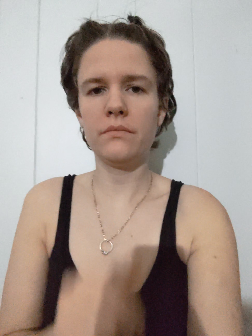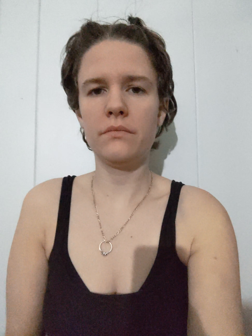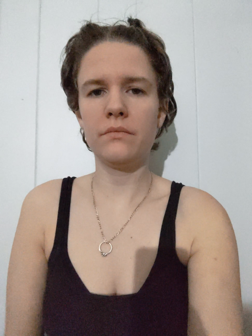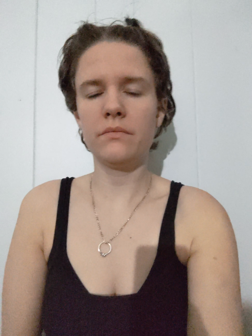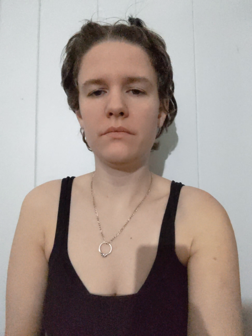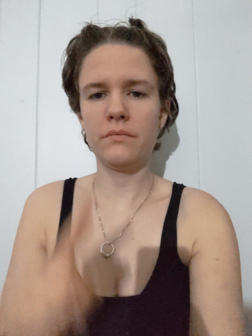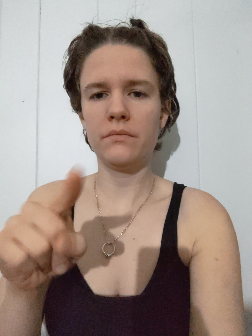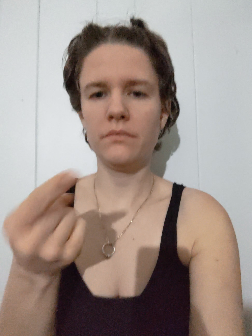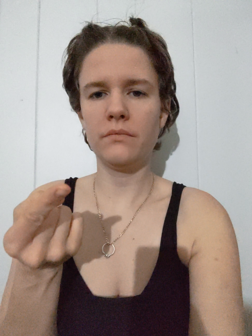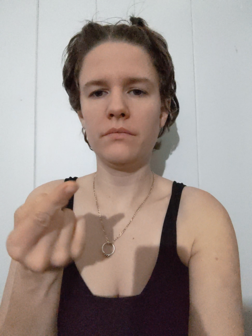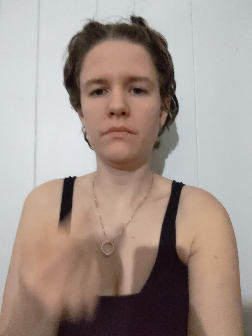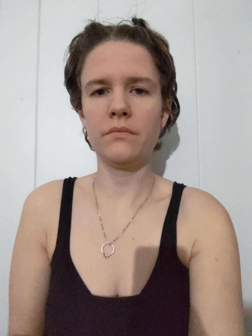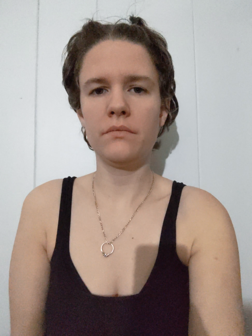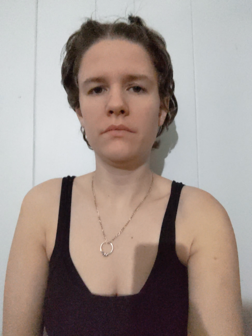first